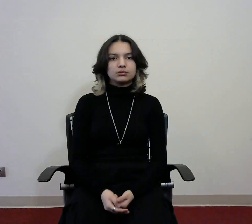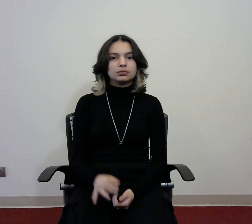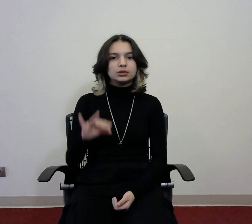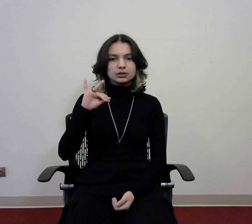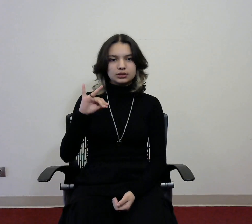İ